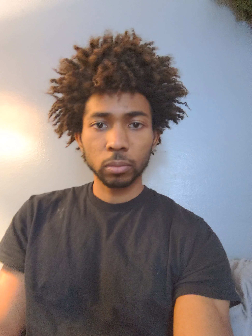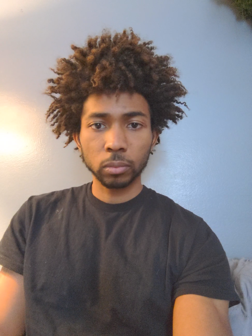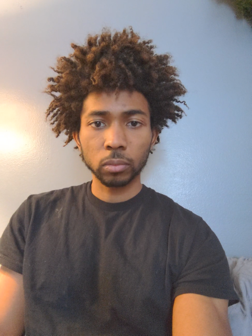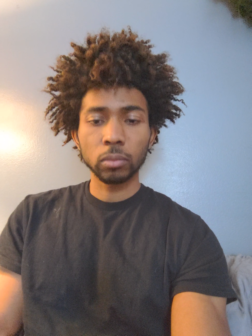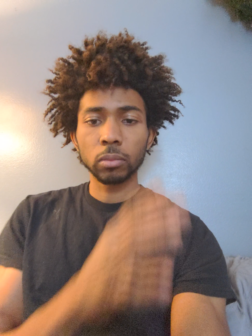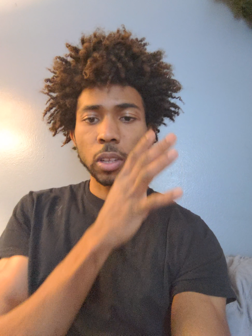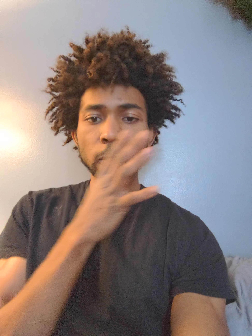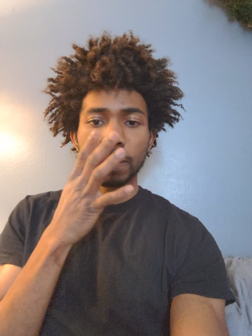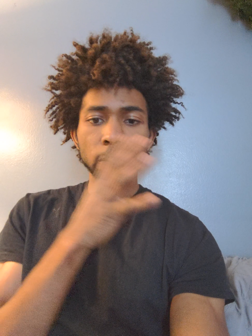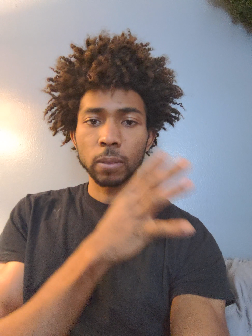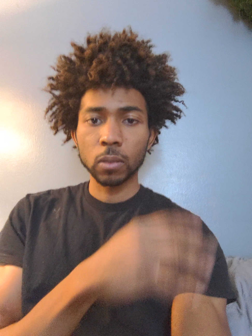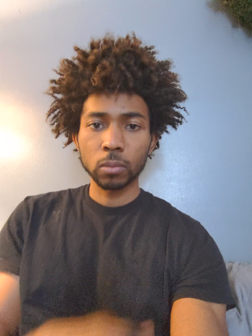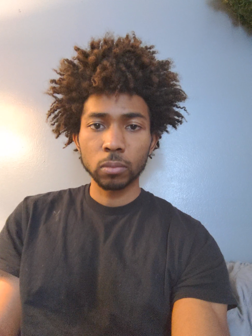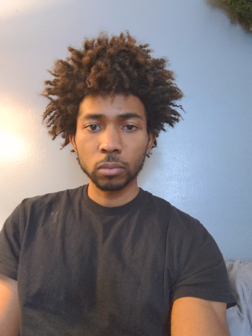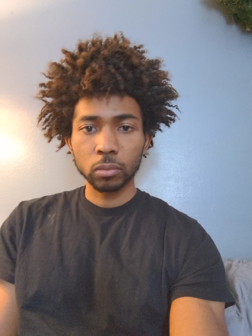farm